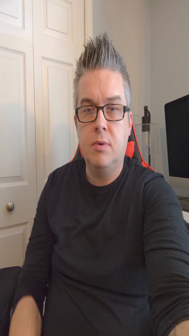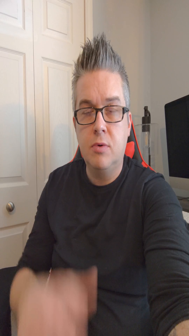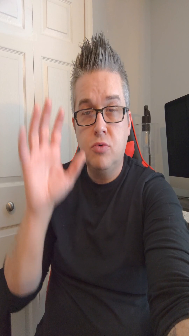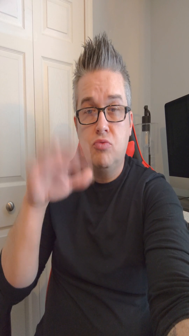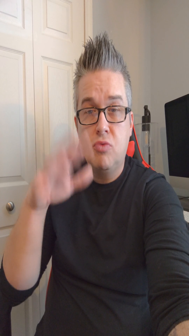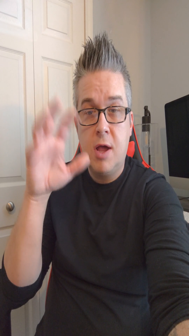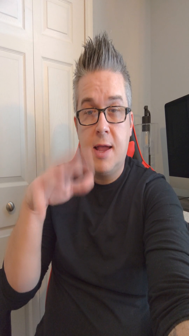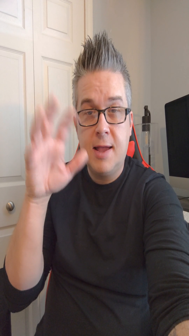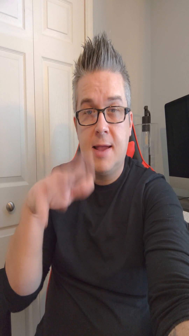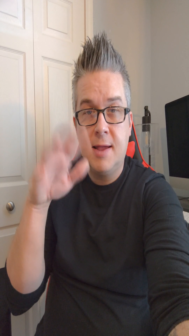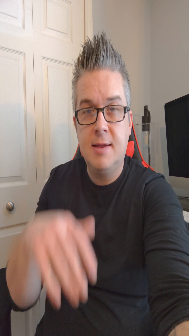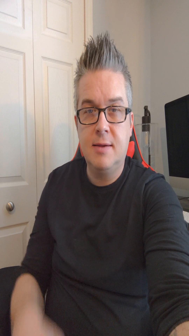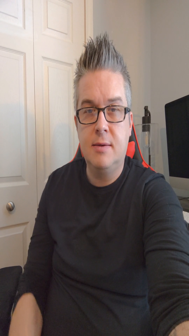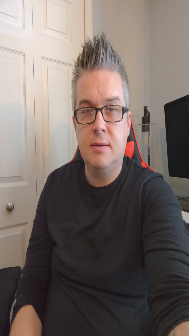rain